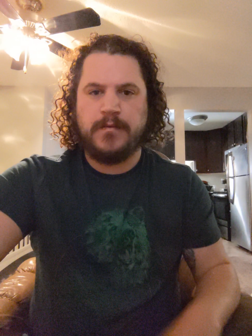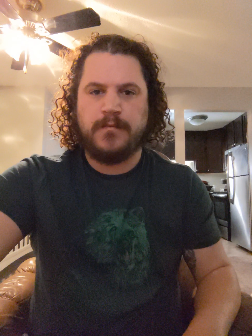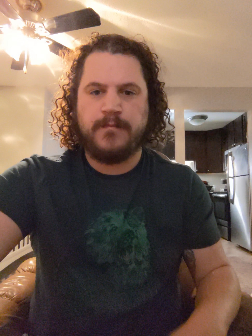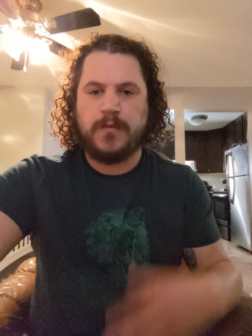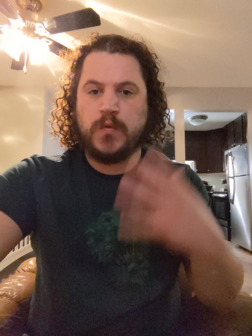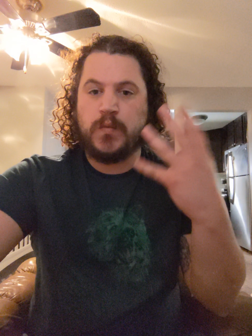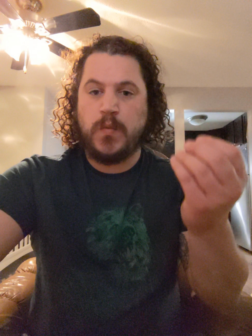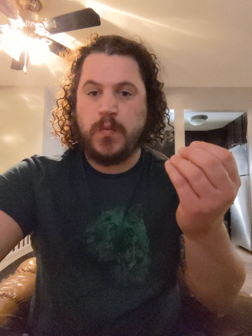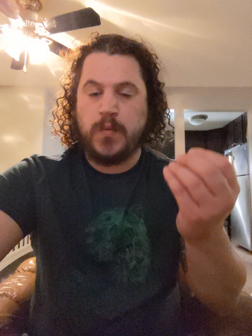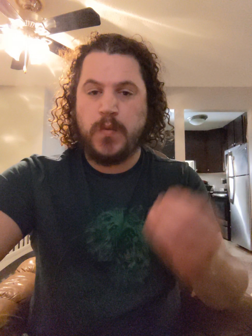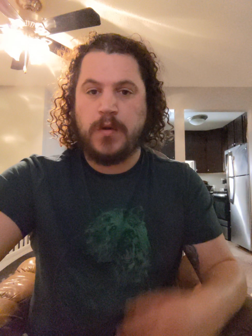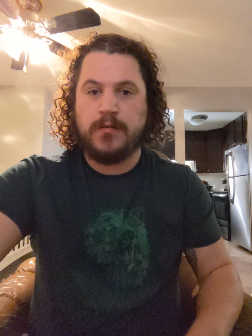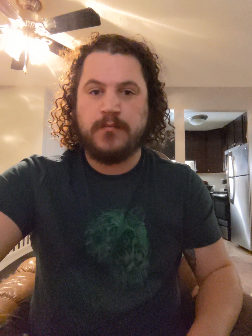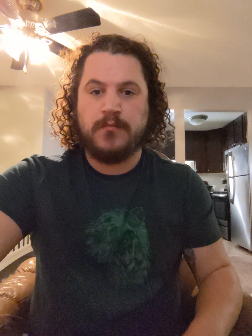go